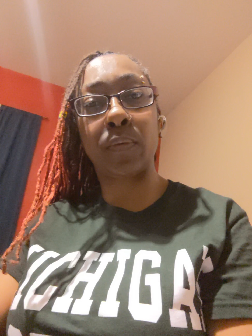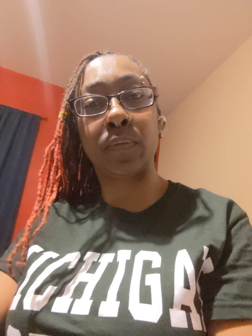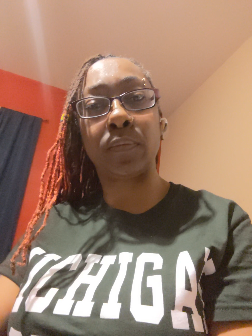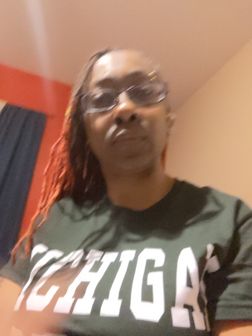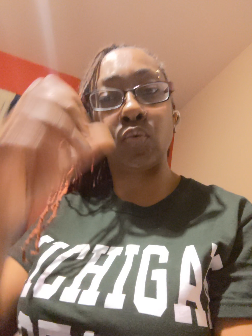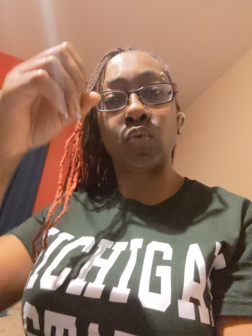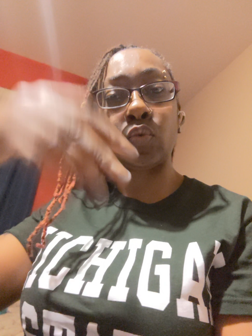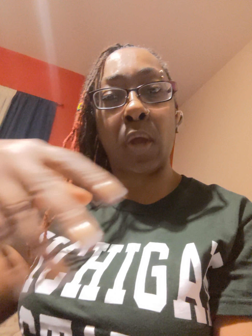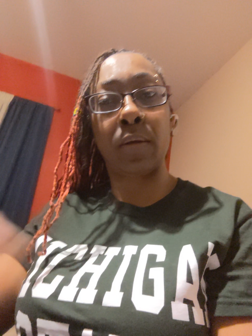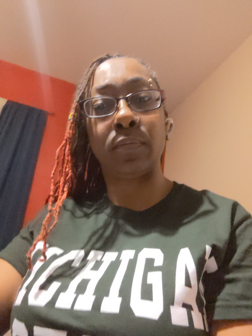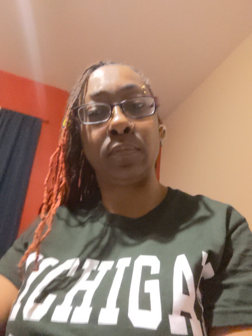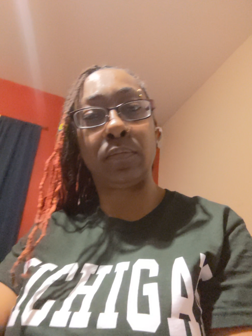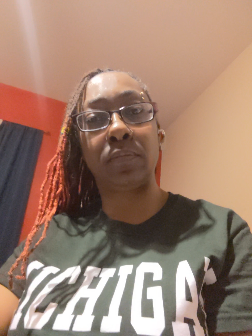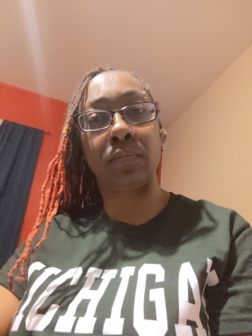drop